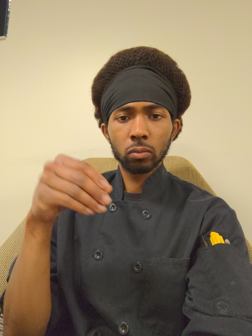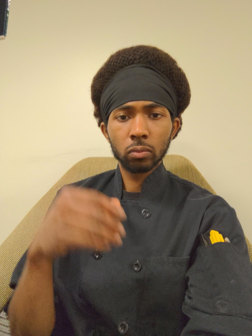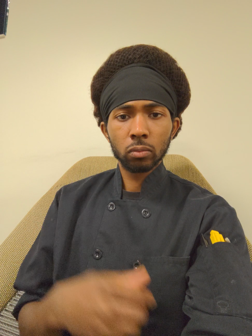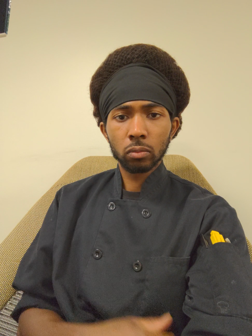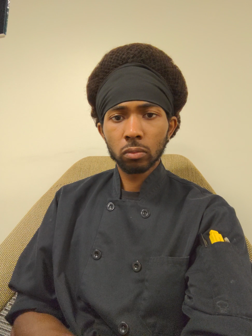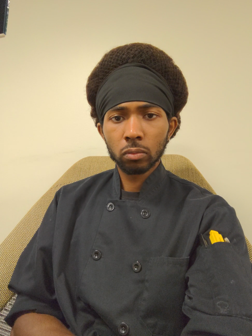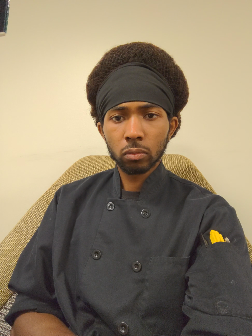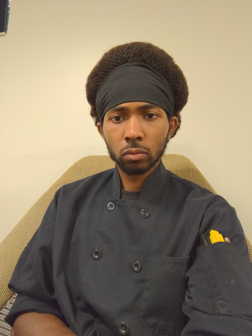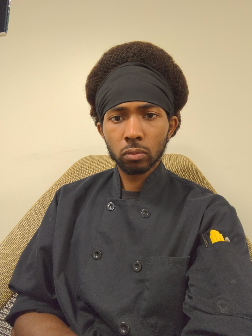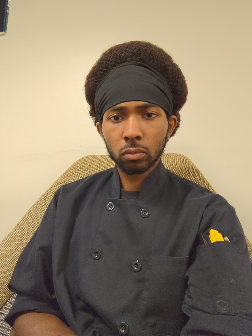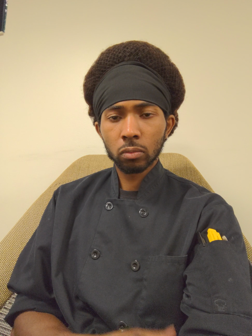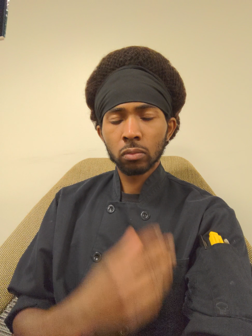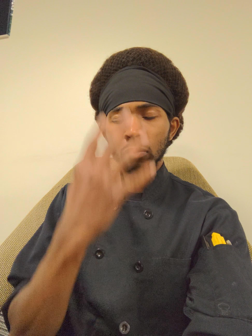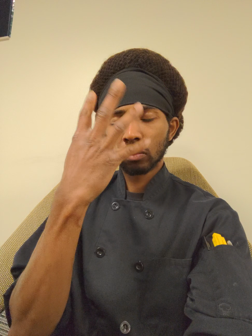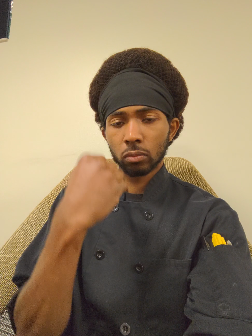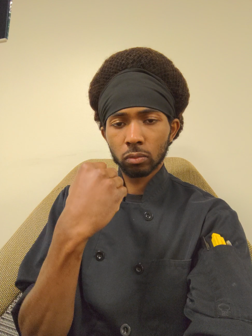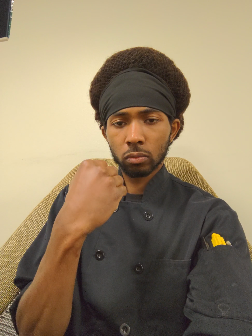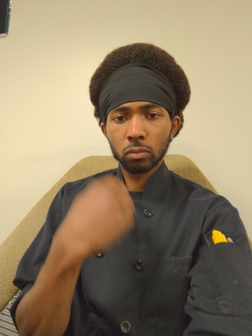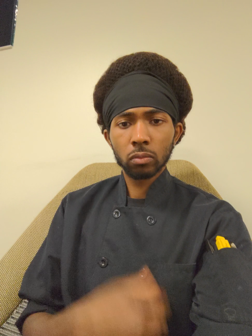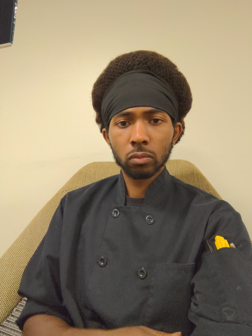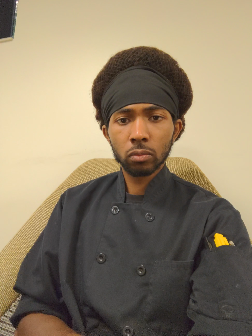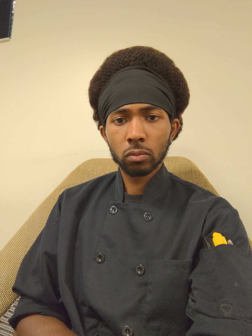asleep